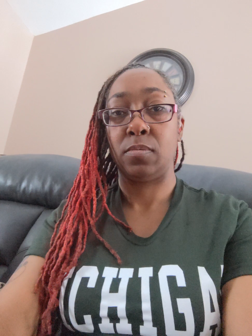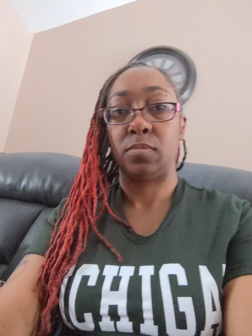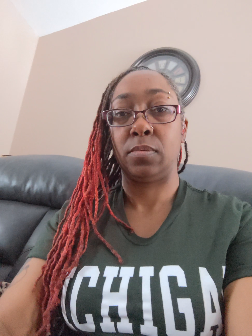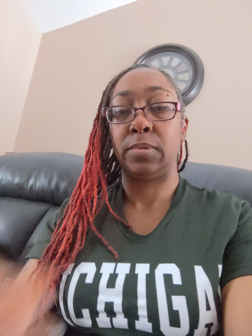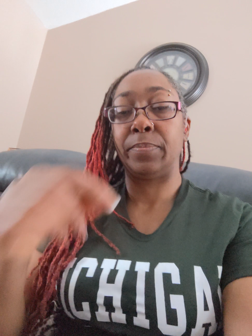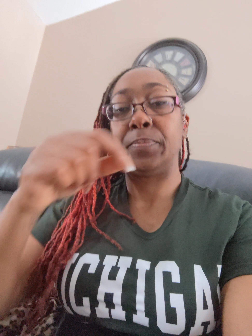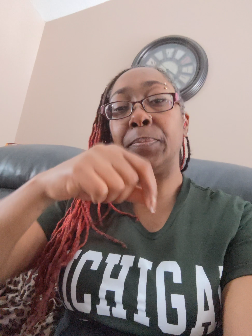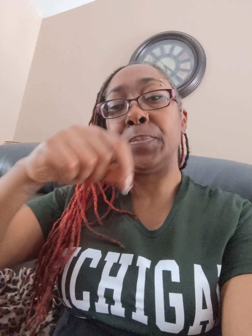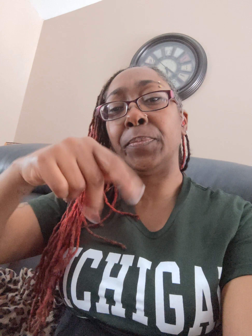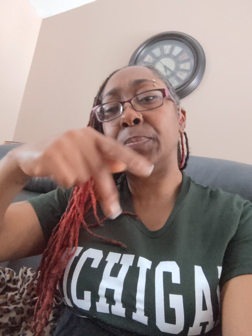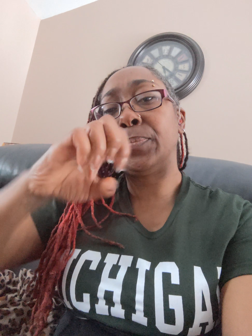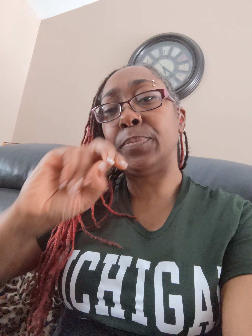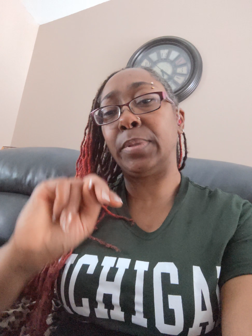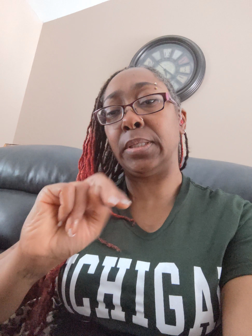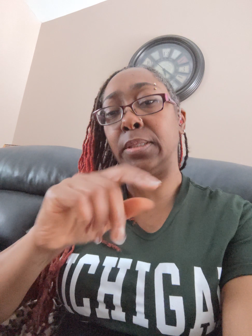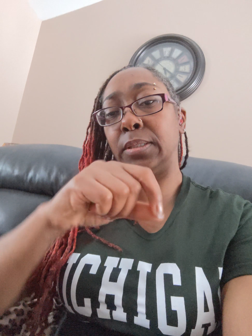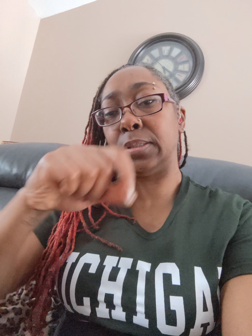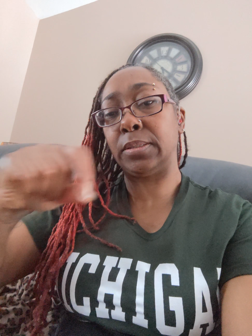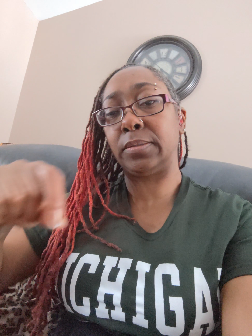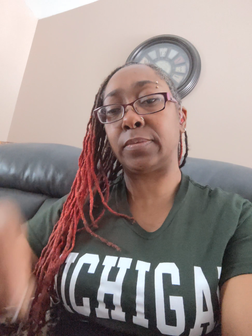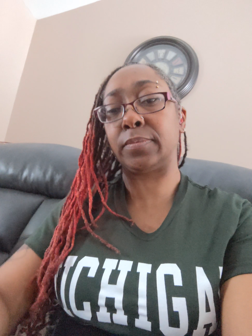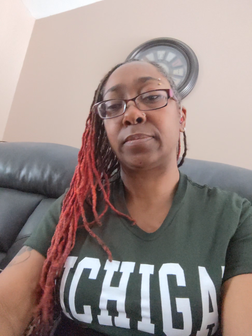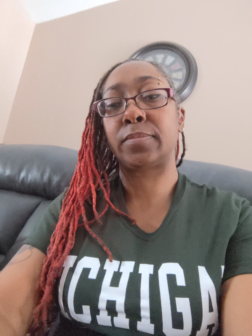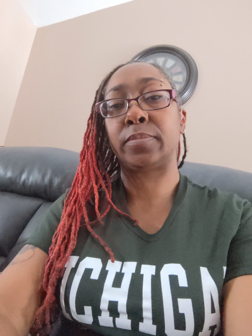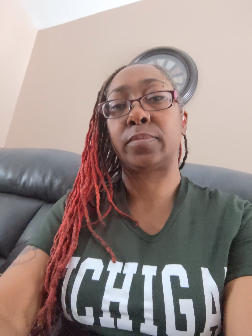pen